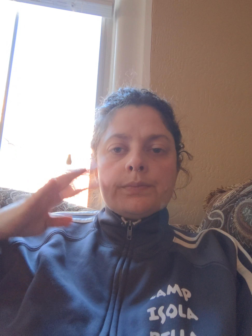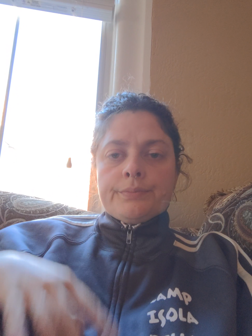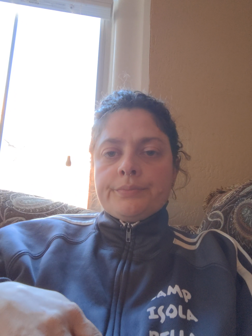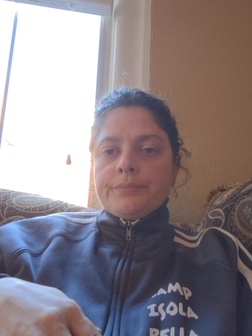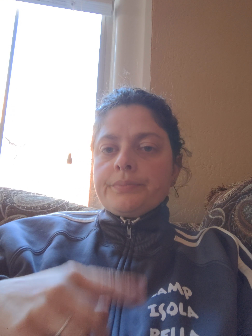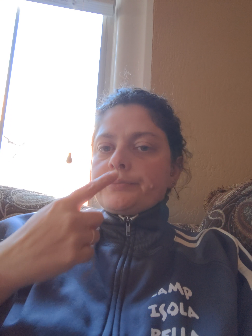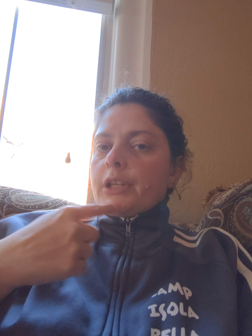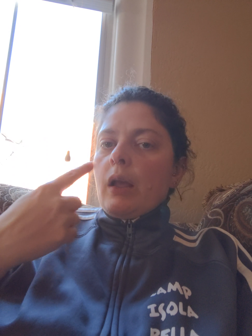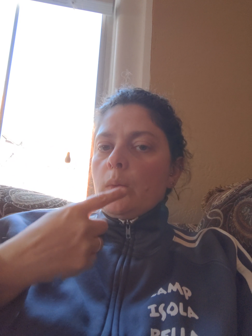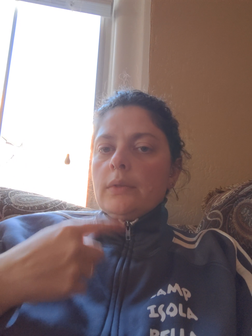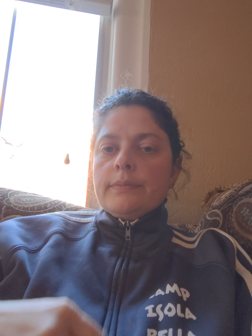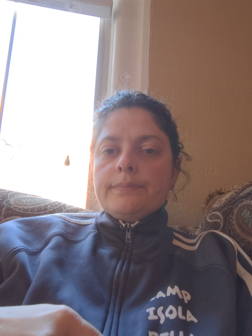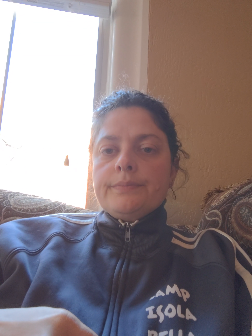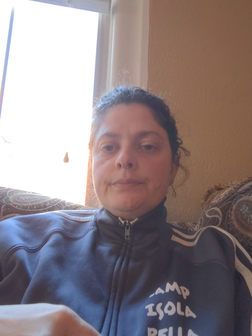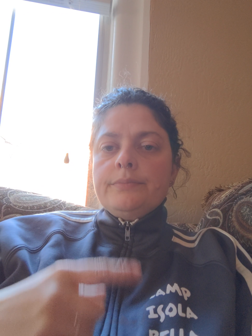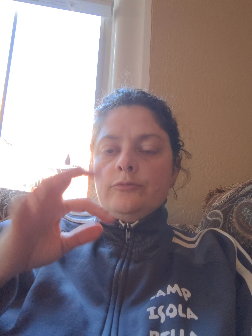mouth